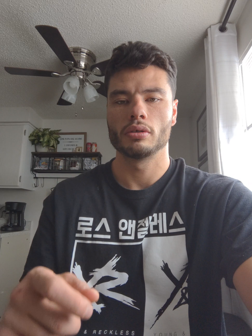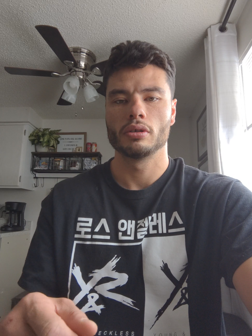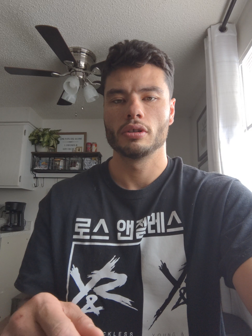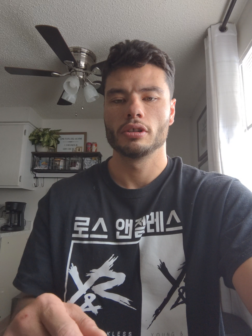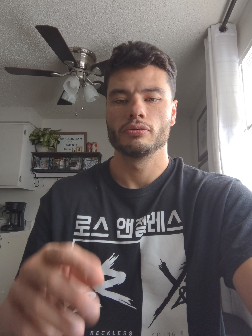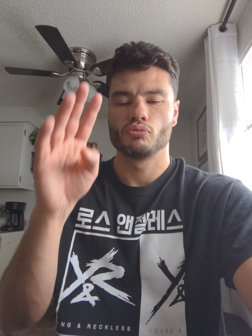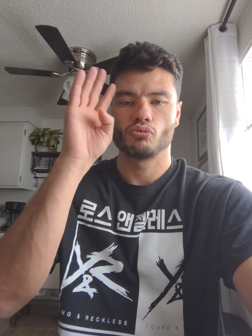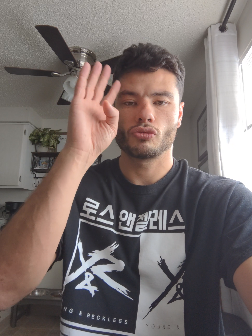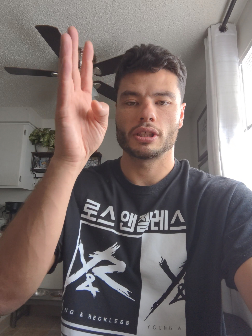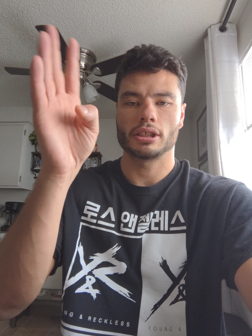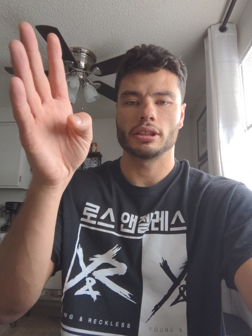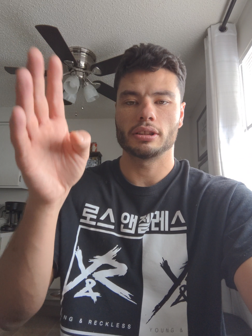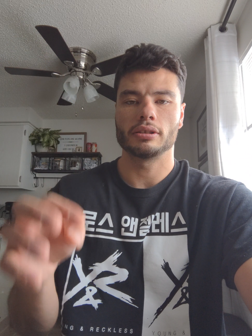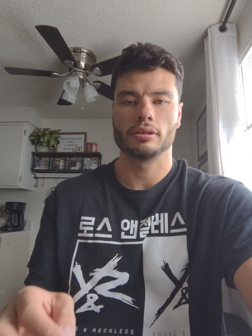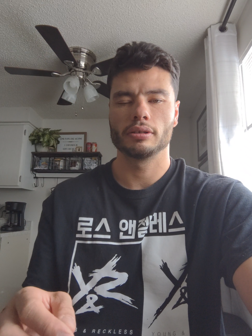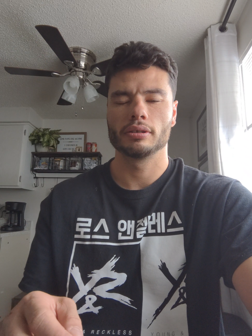pretend